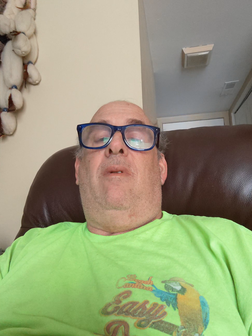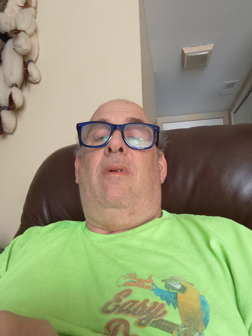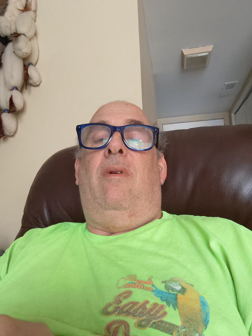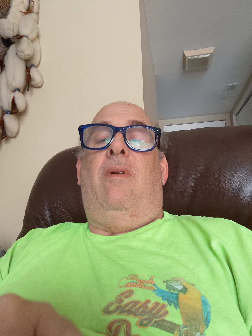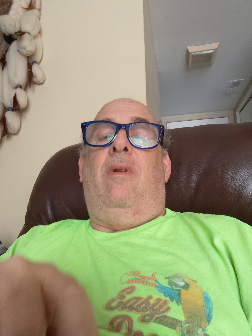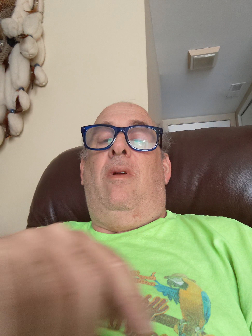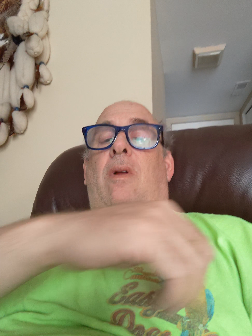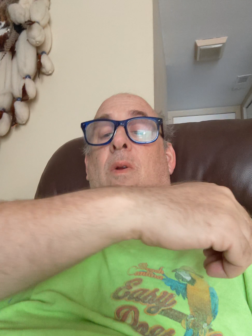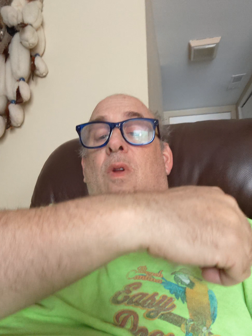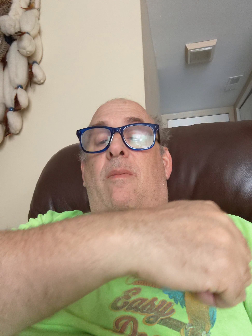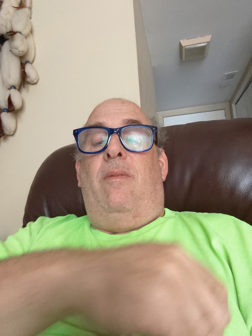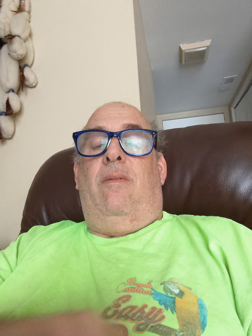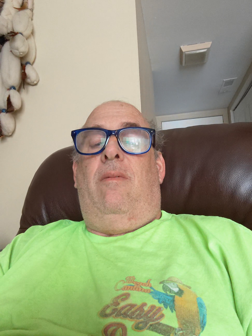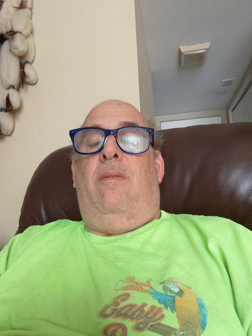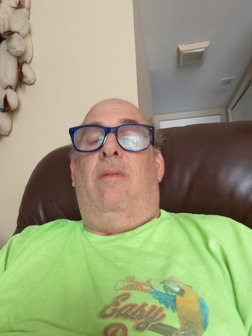arm